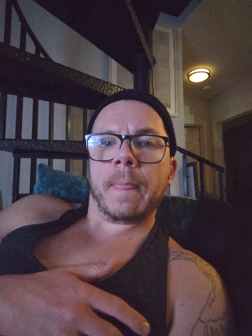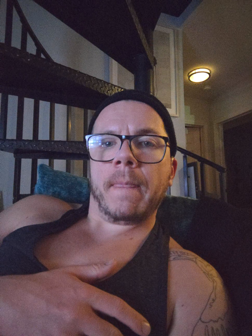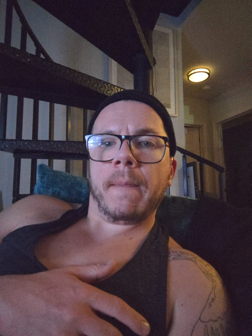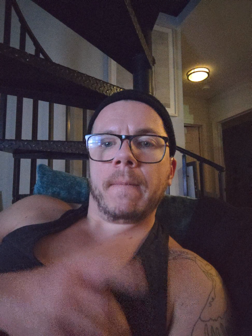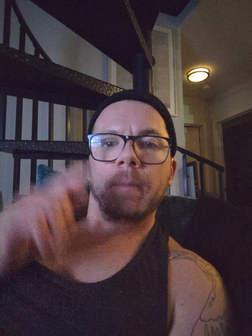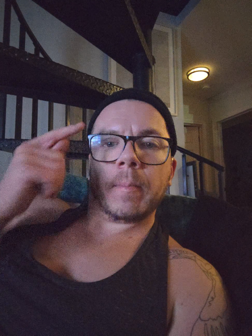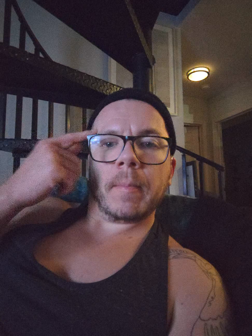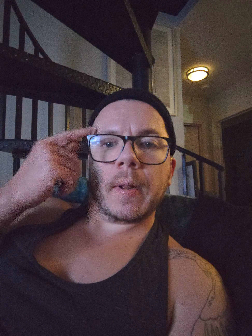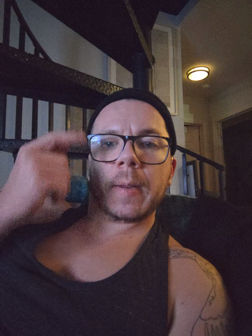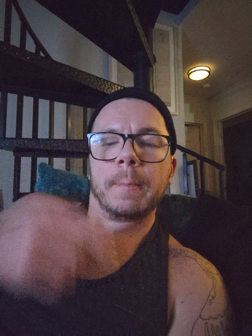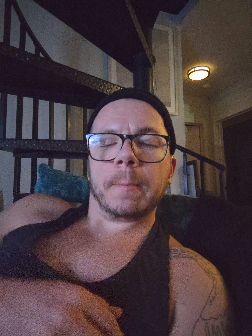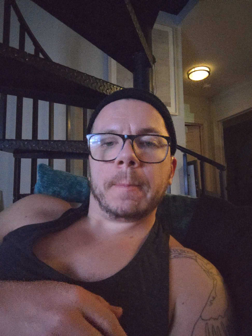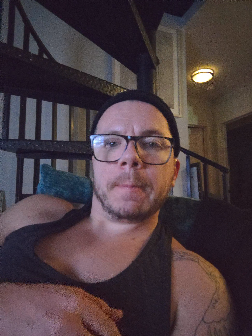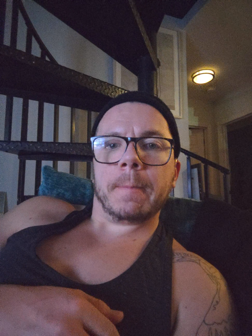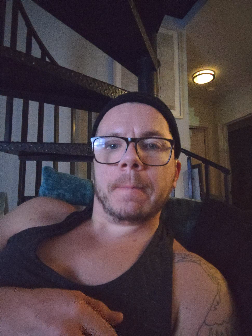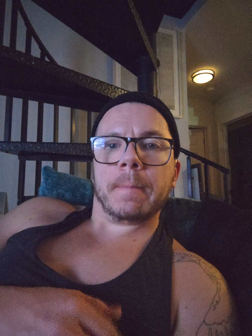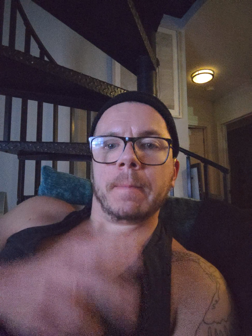penny